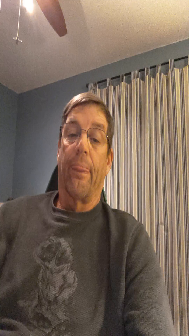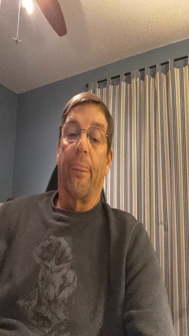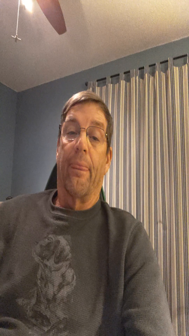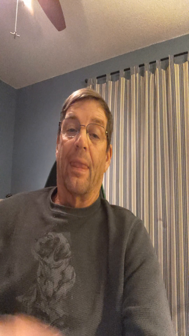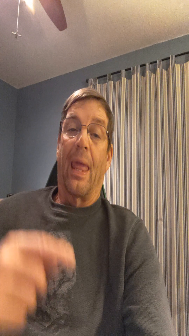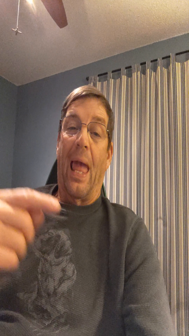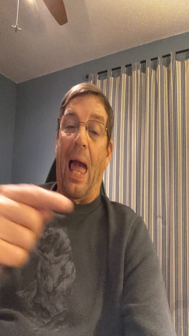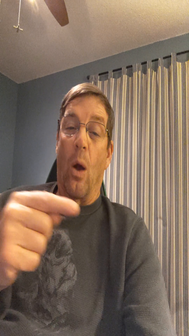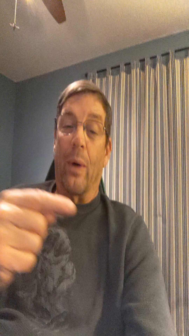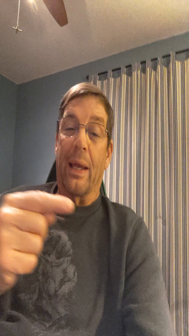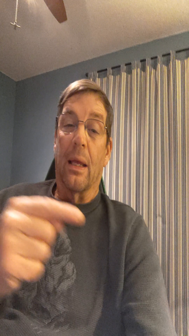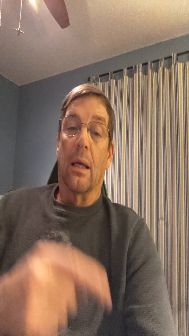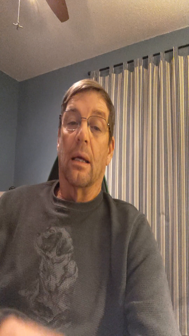owie